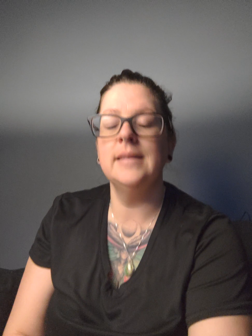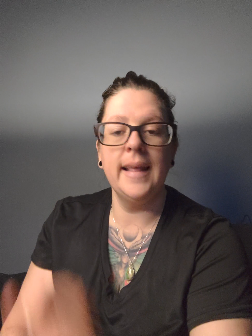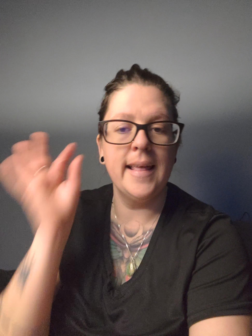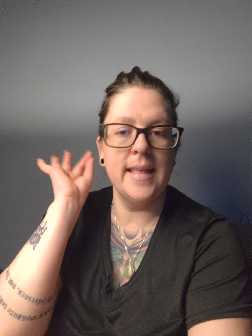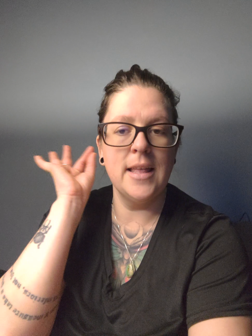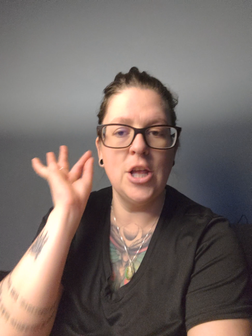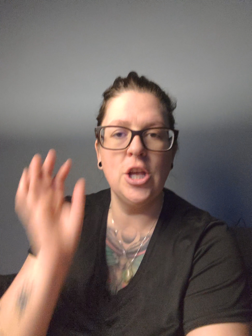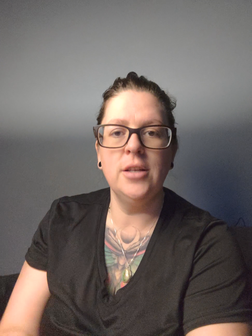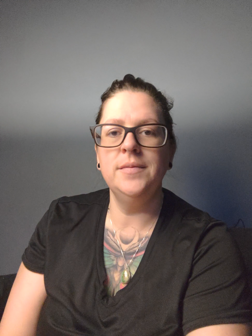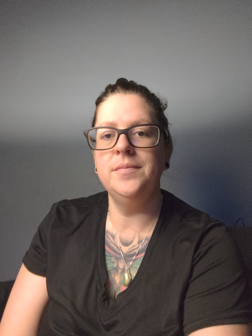hair